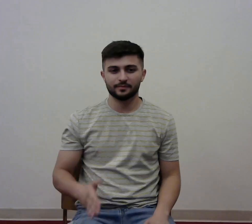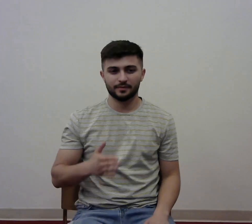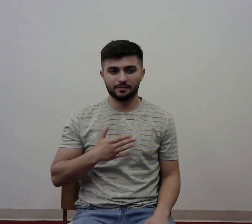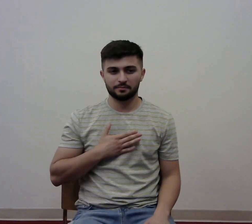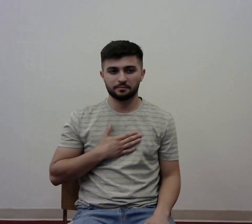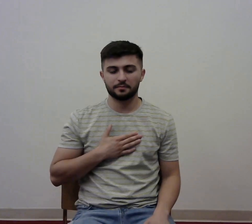mən